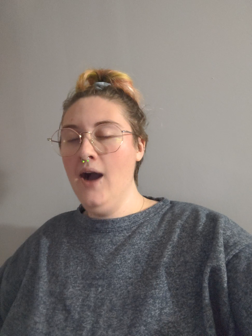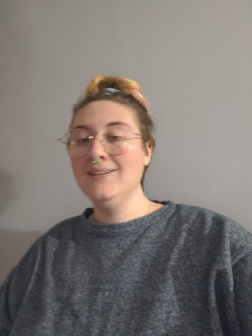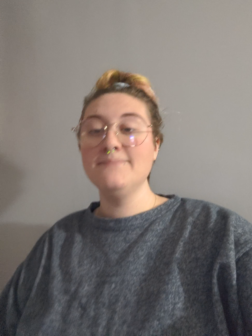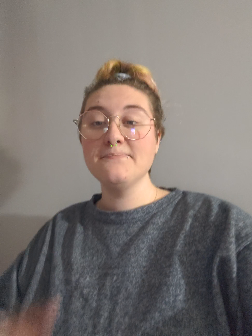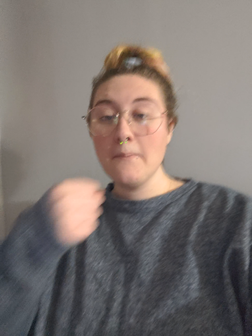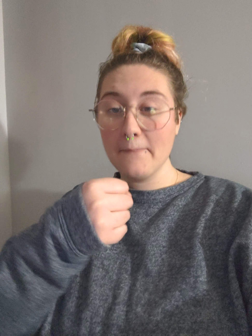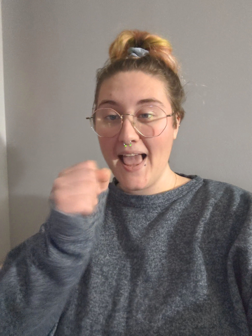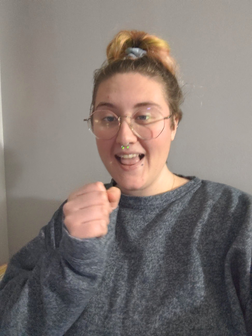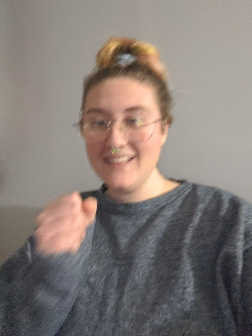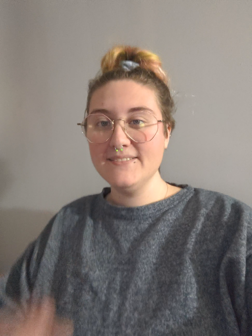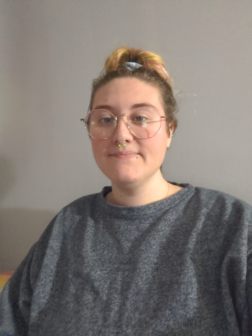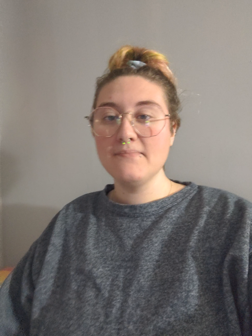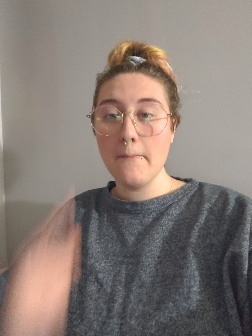make